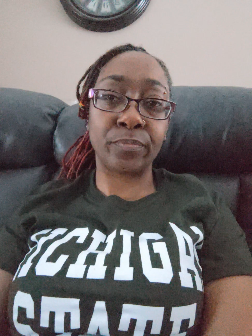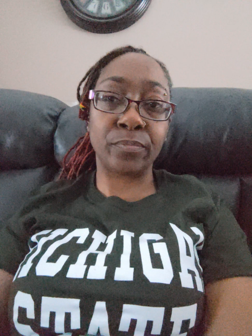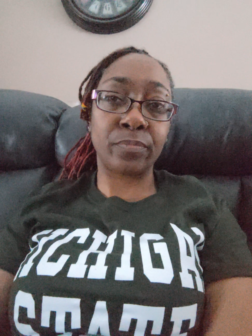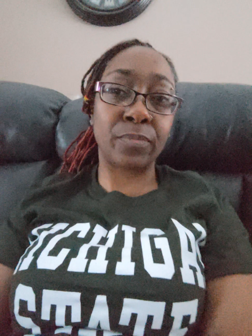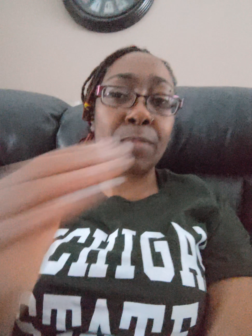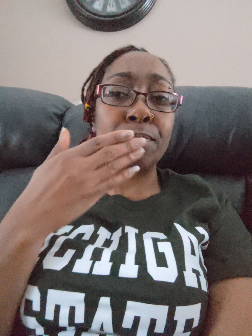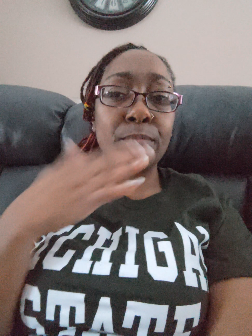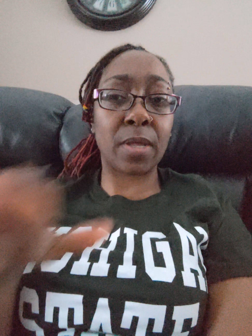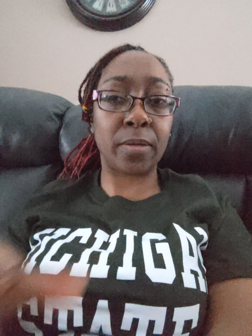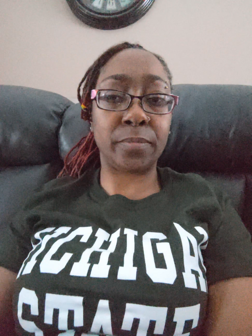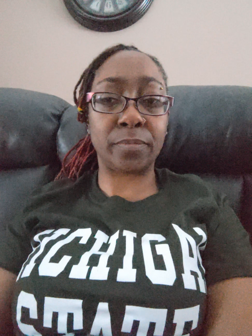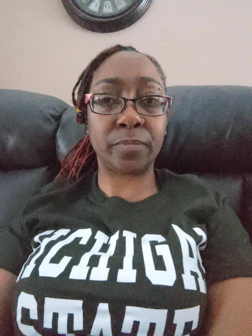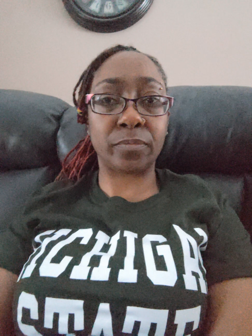bad